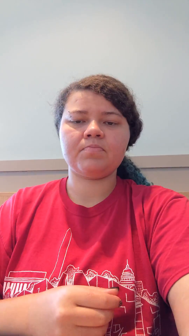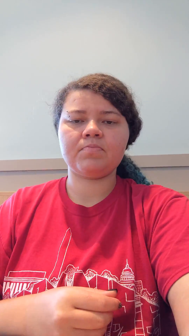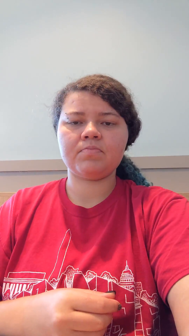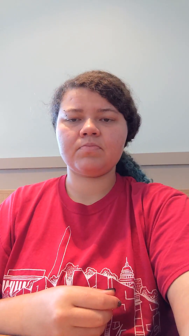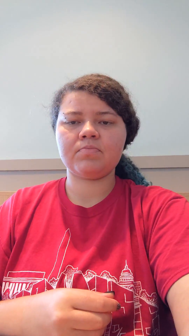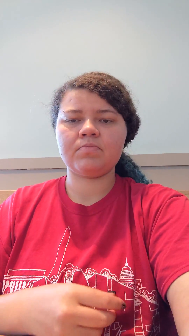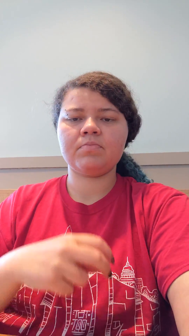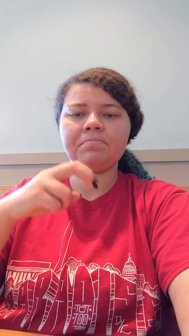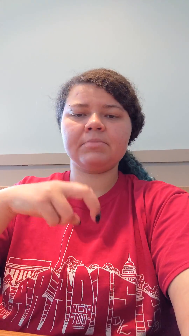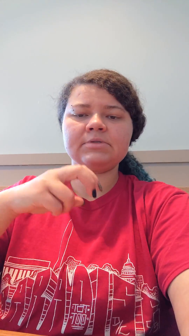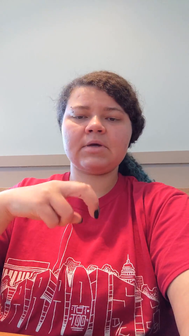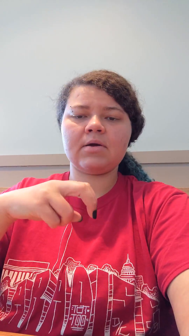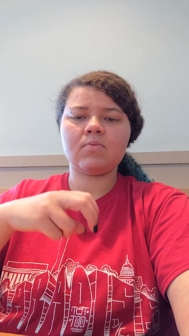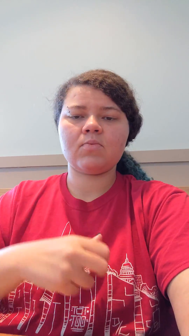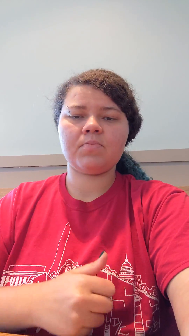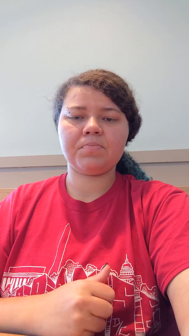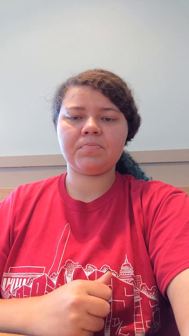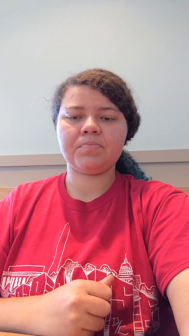potato